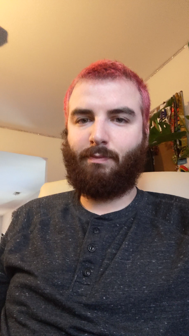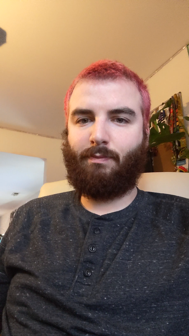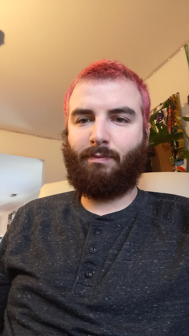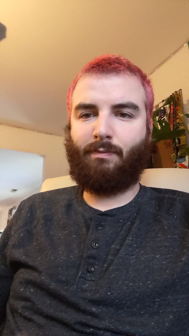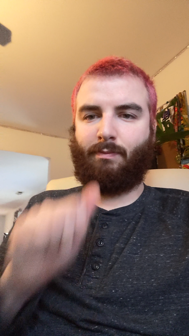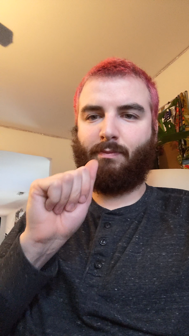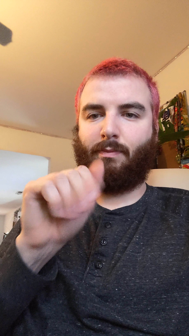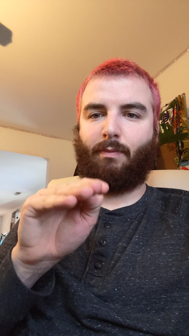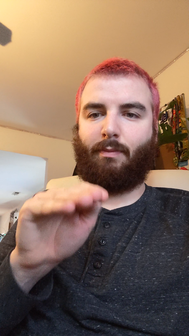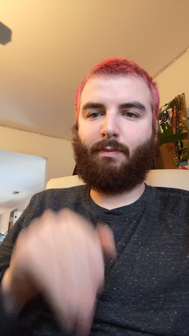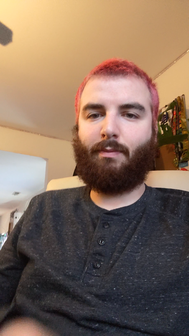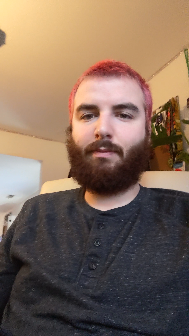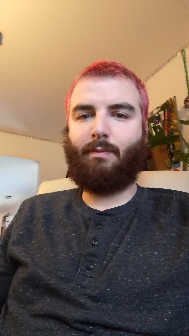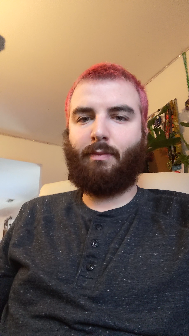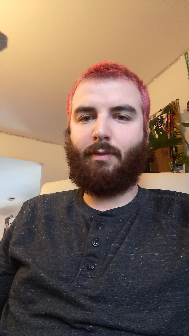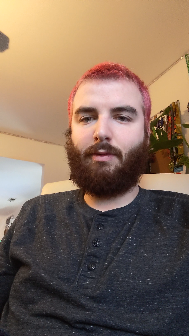am